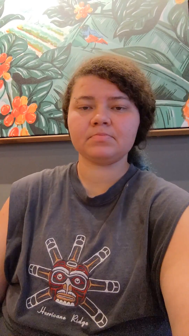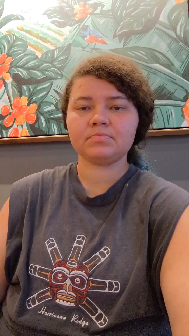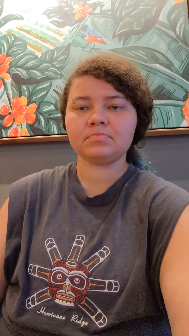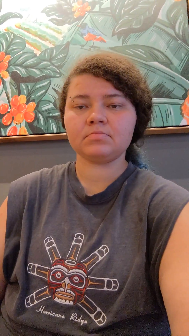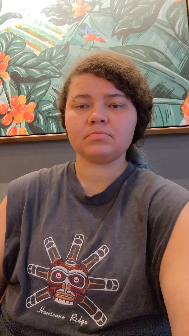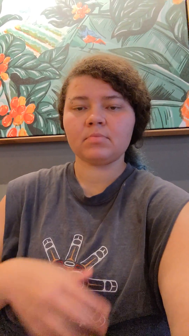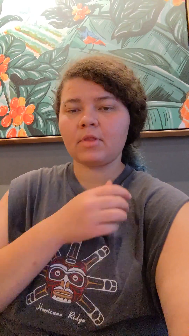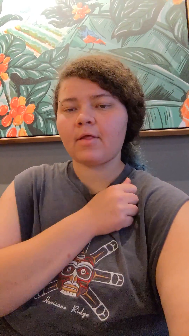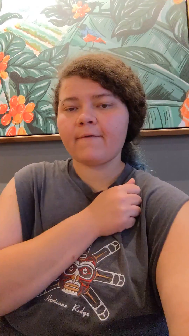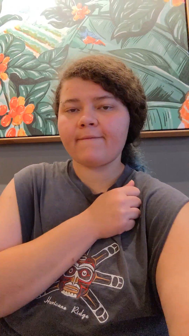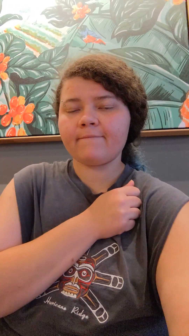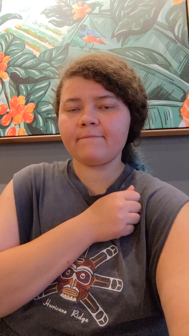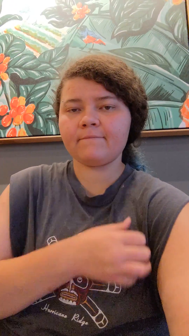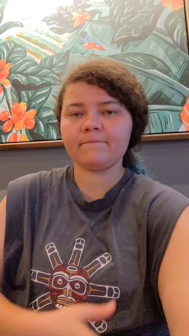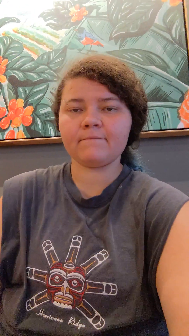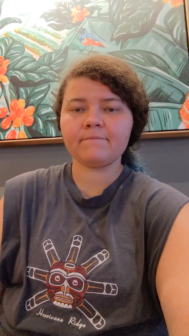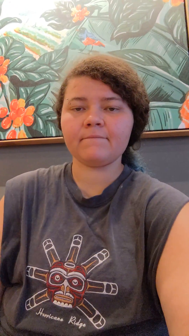love